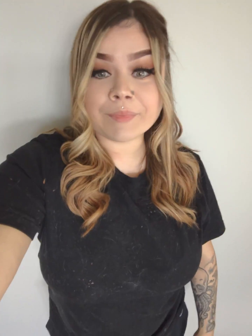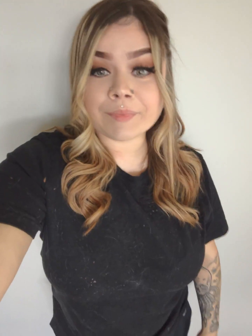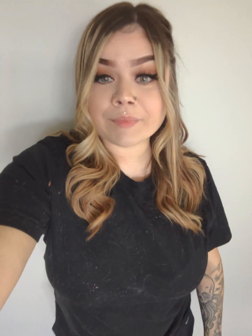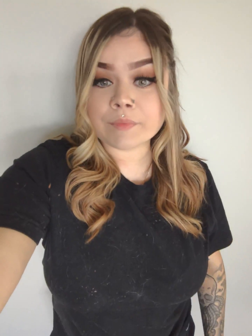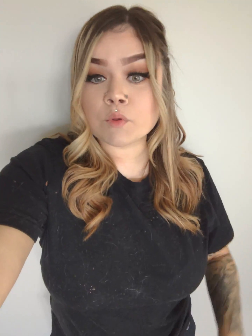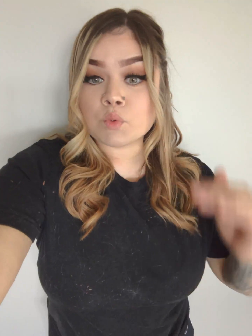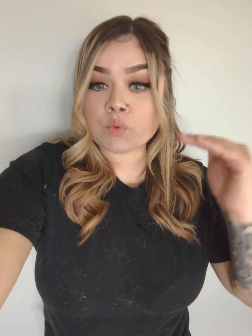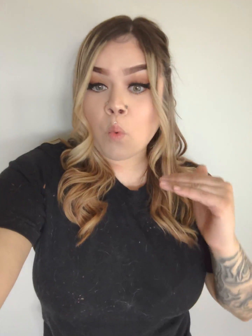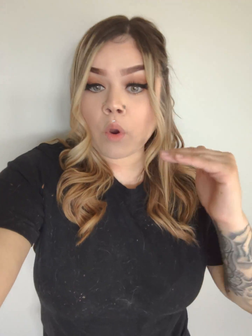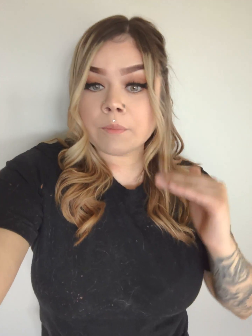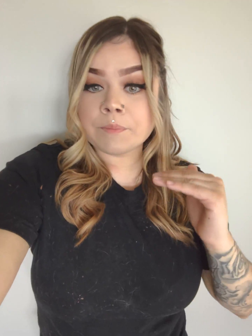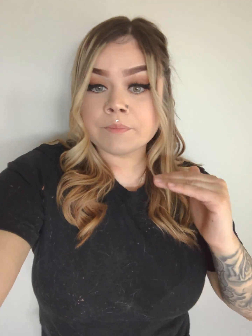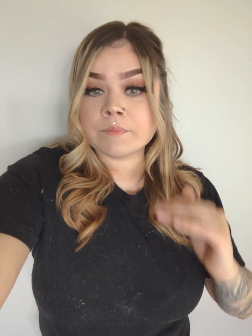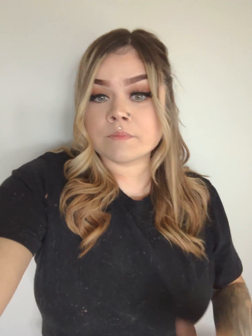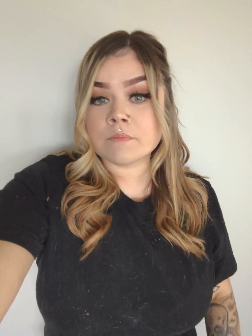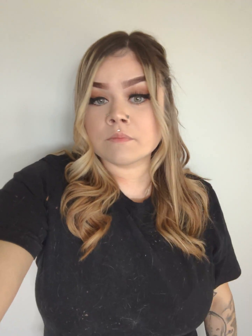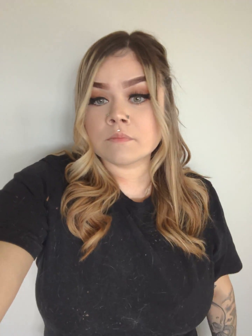short